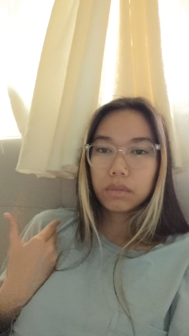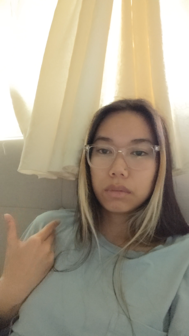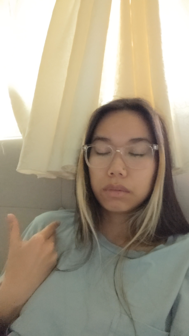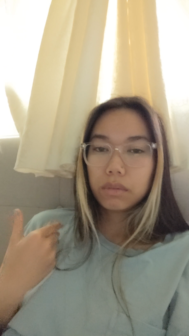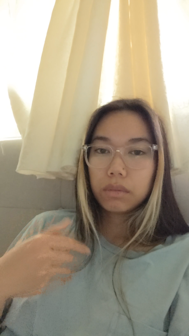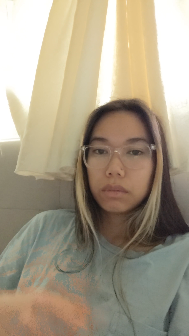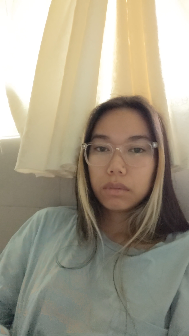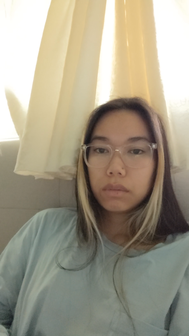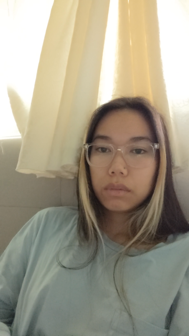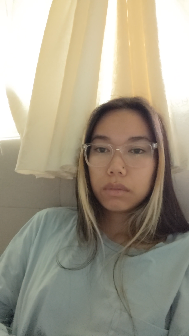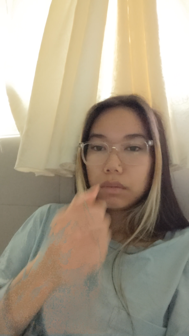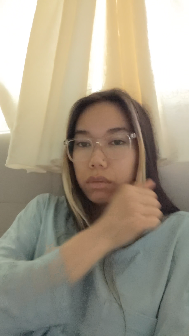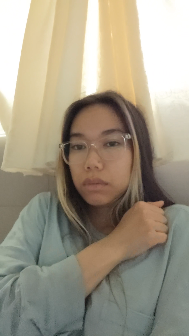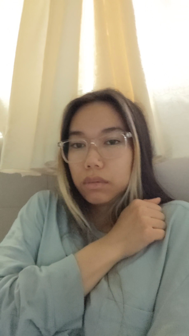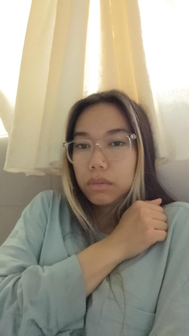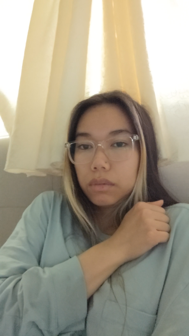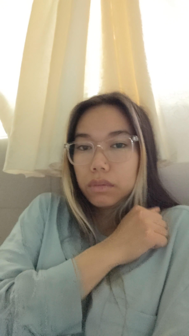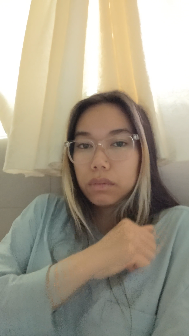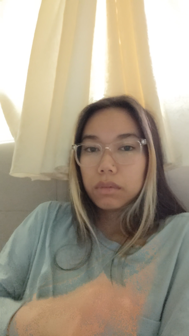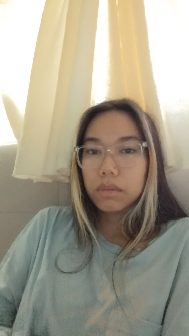hug